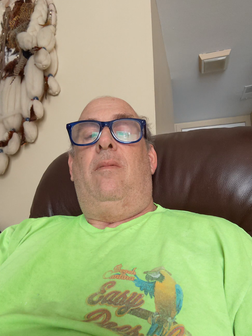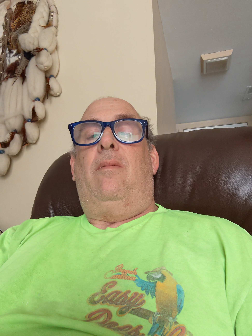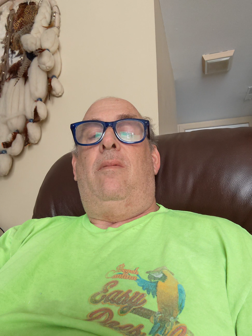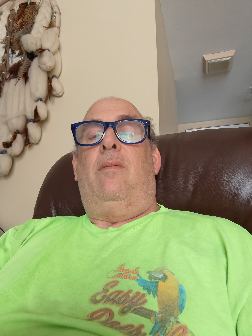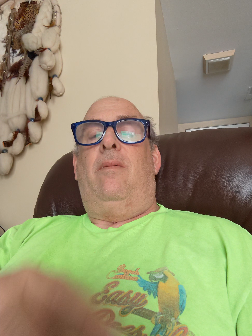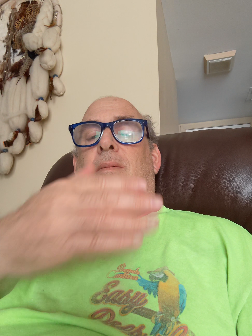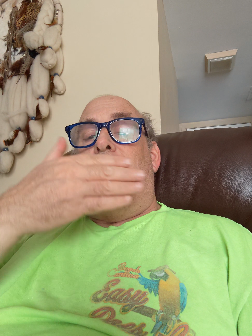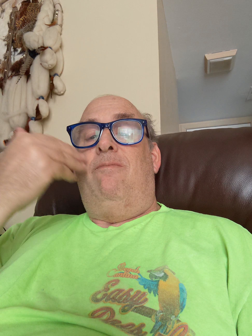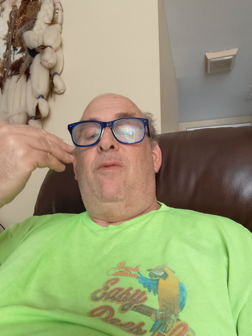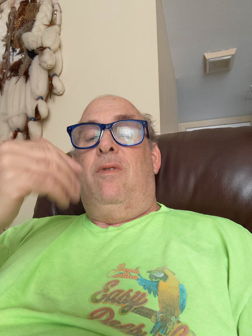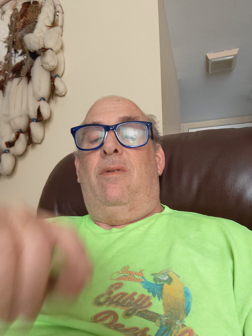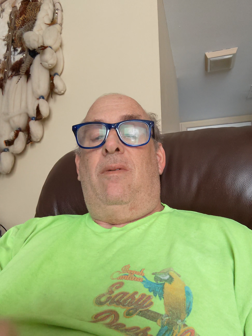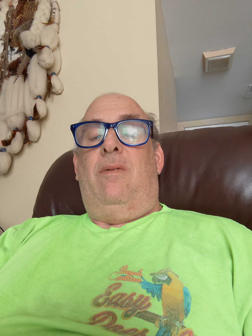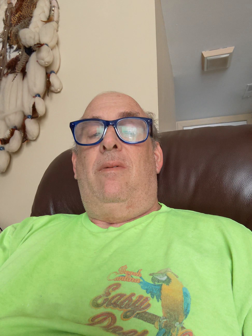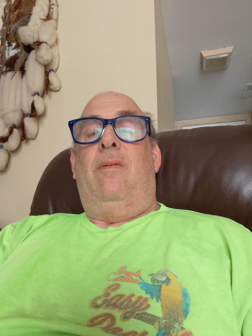better